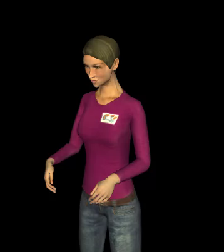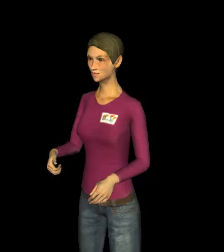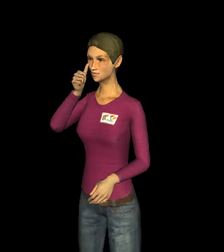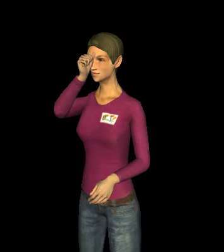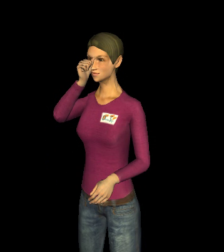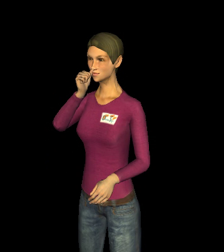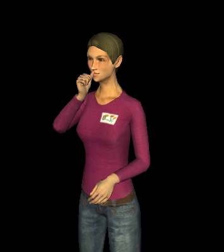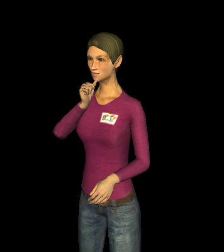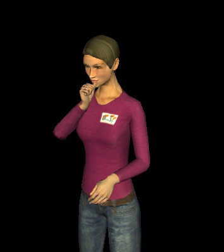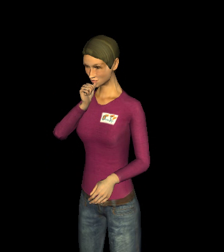متحف